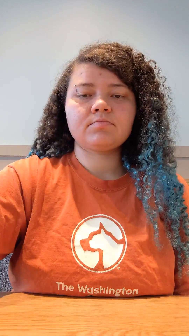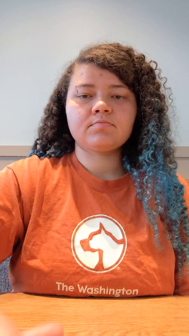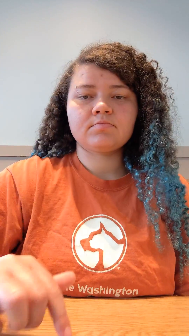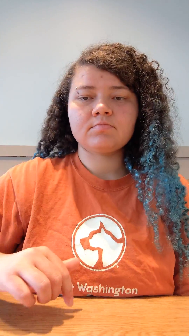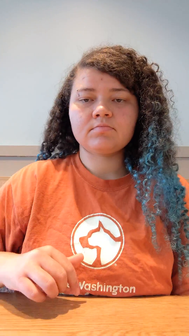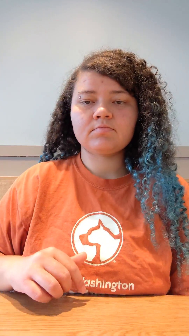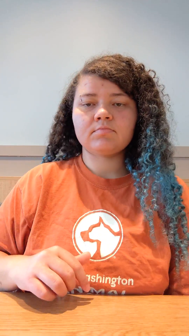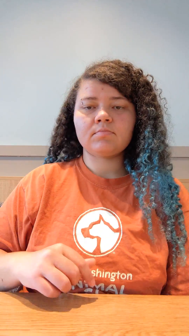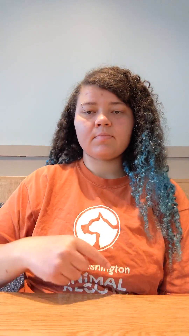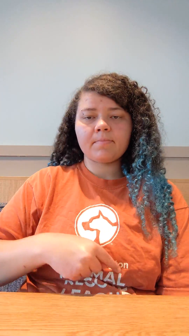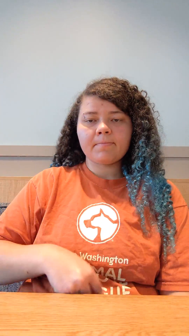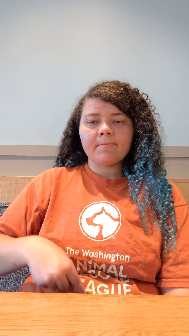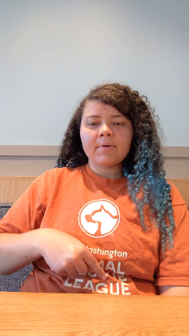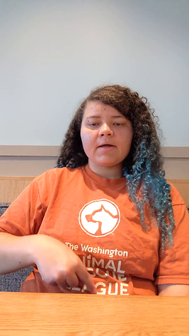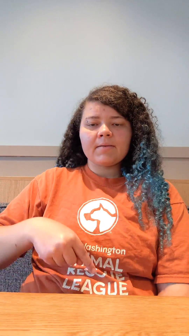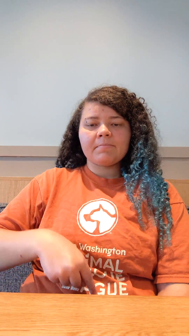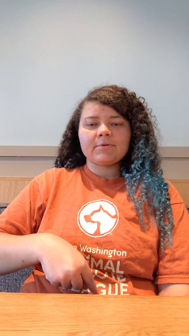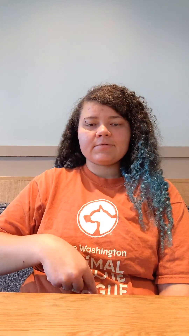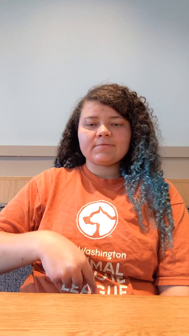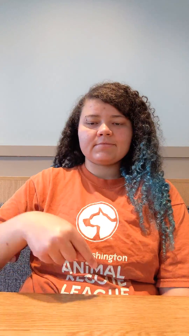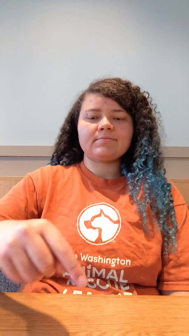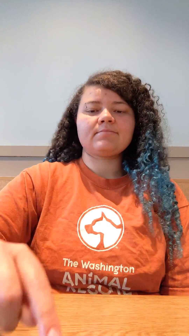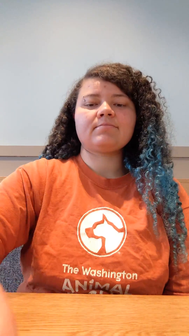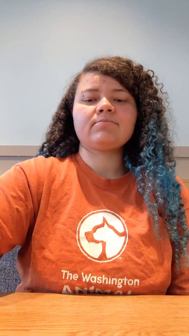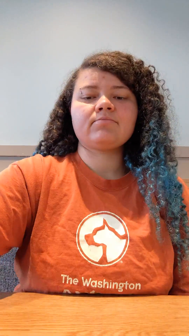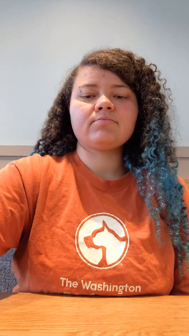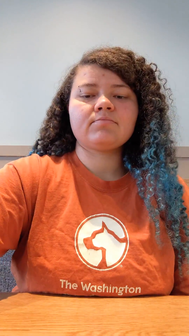belly button